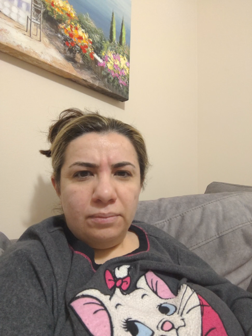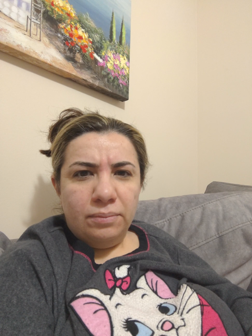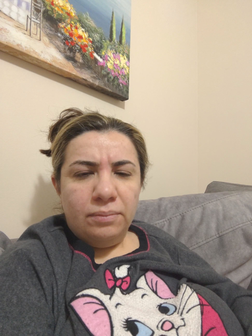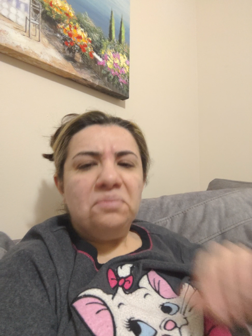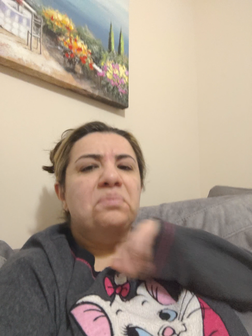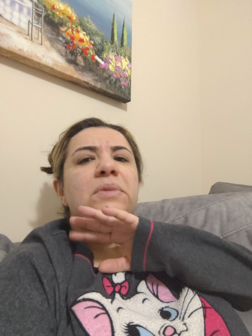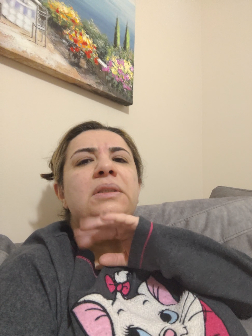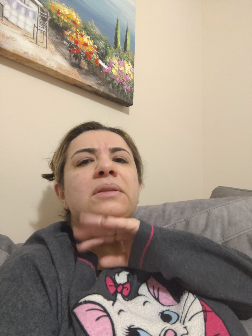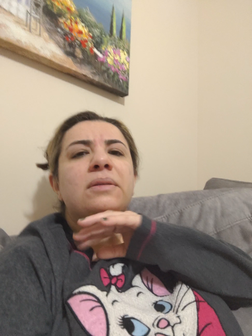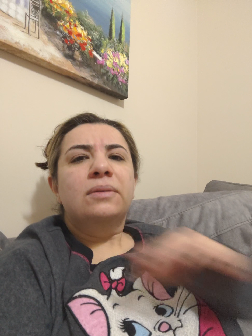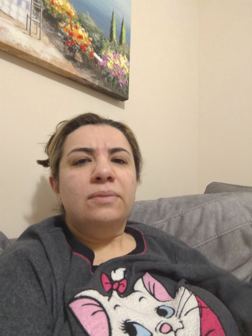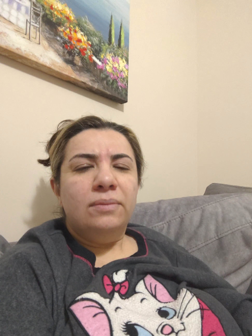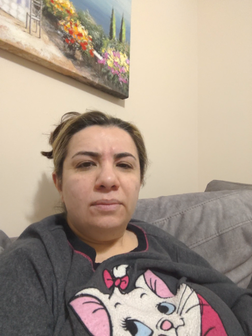dirty